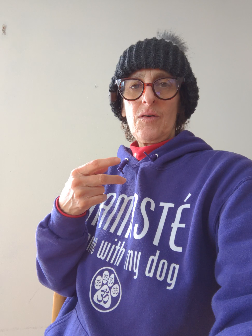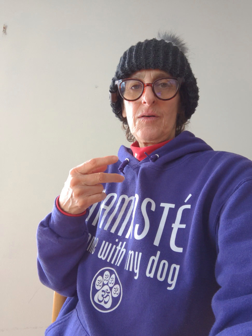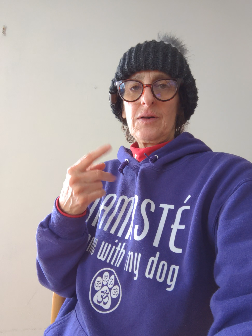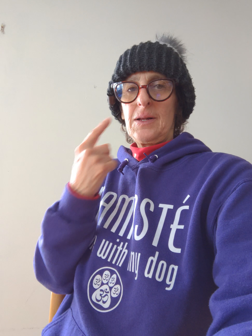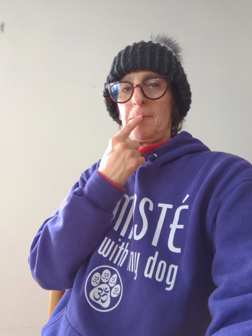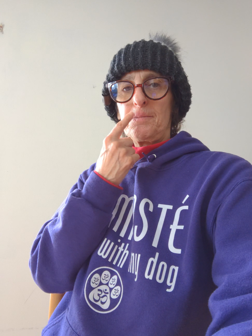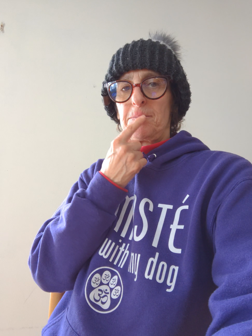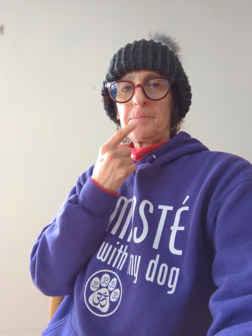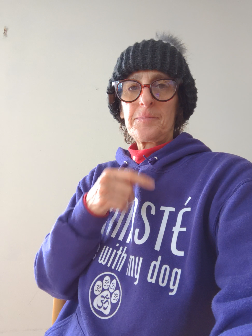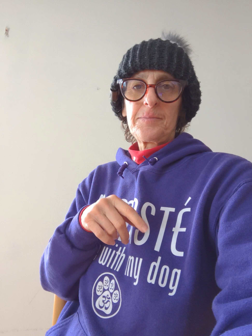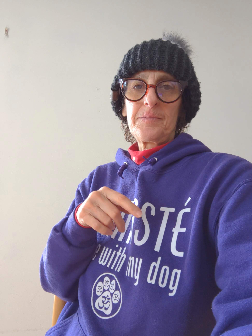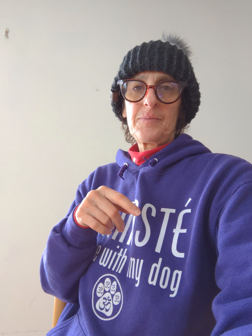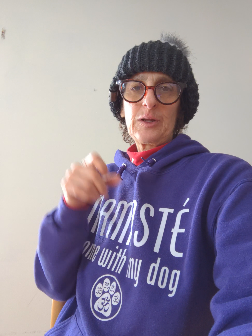lips